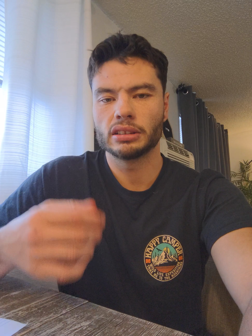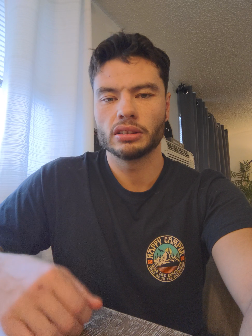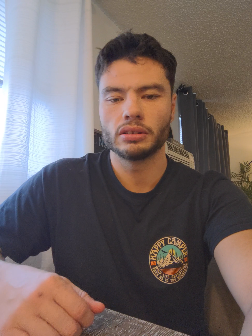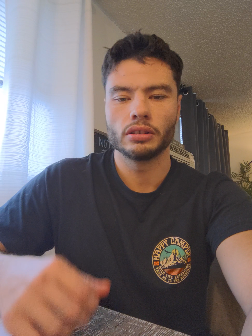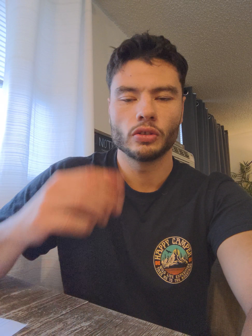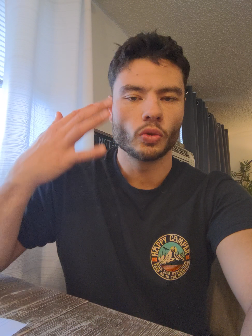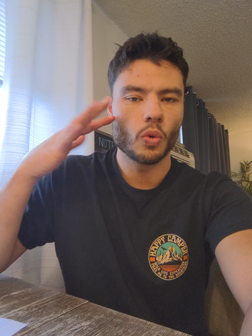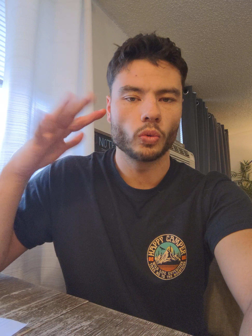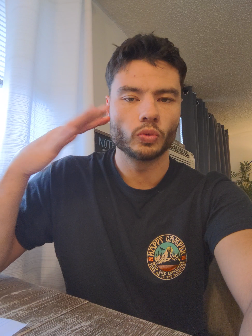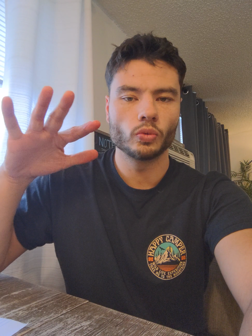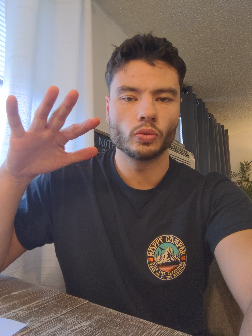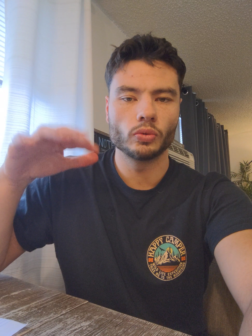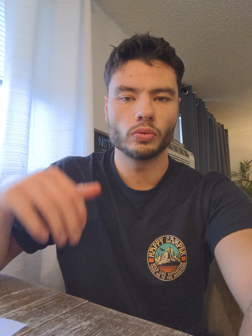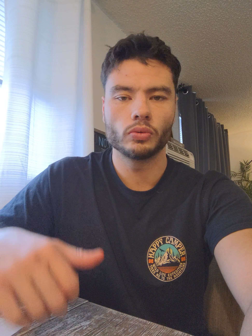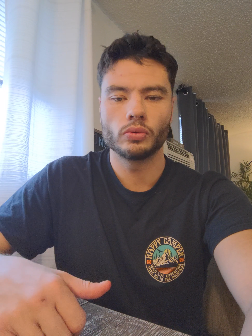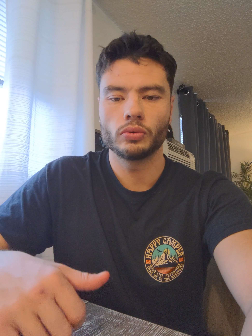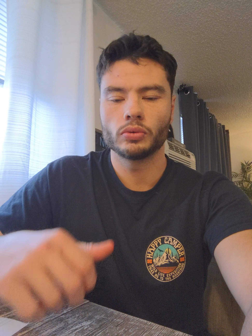noisy